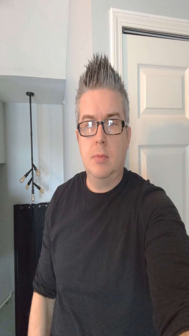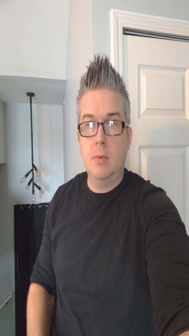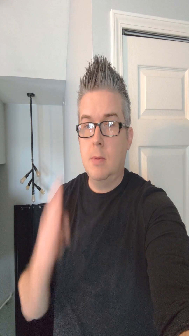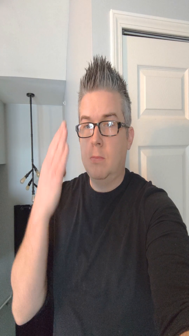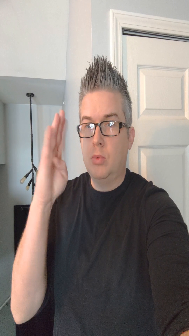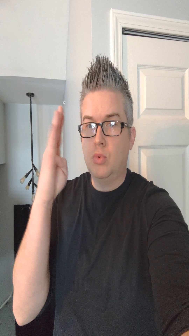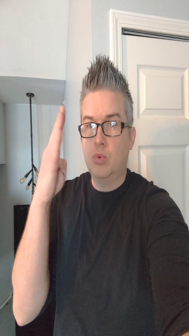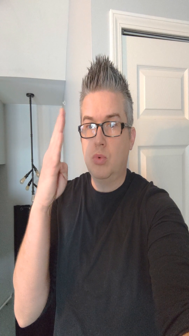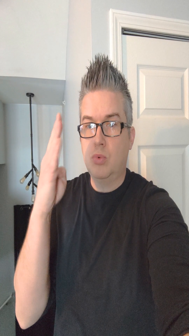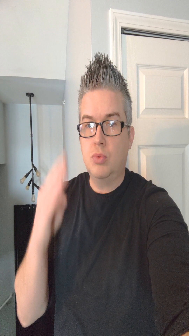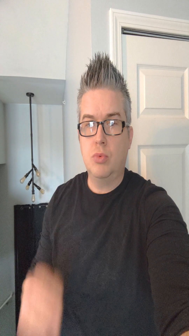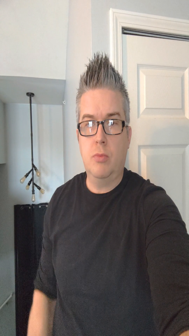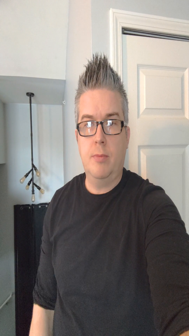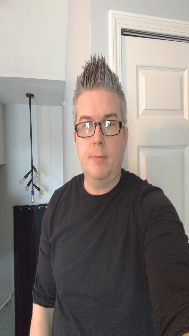blue